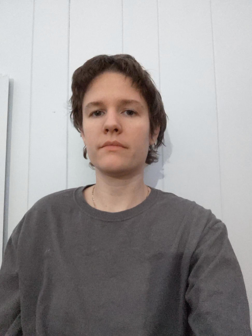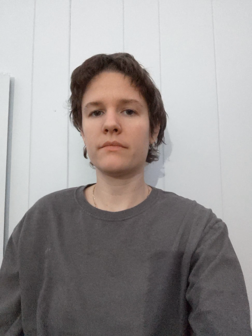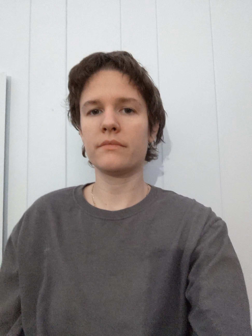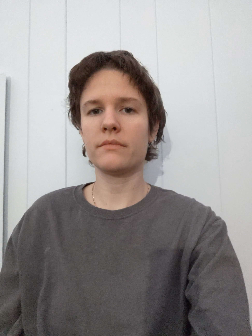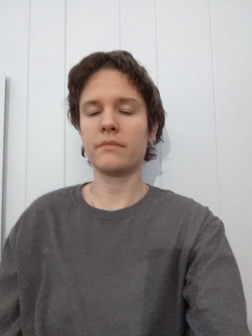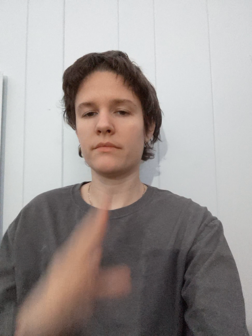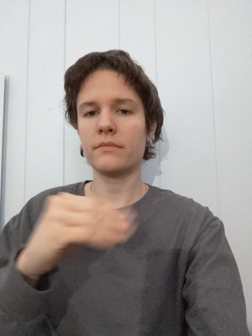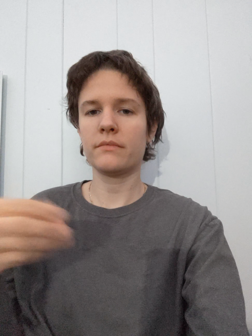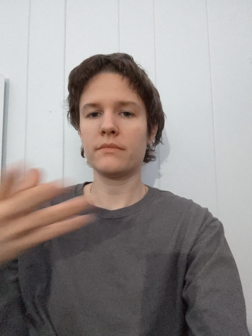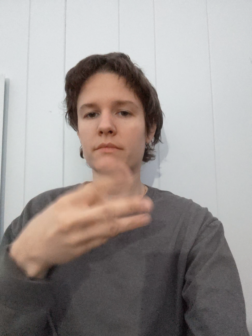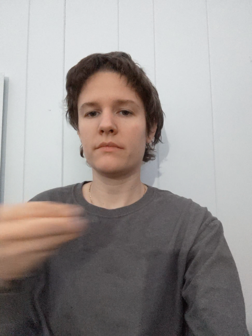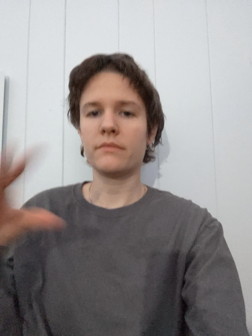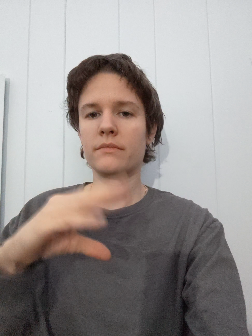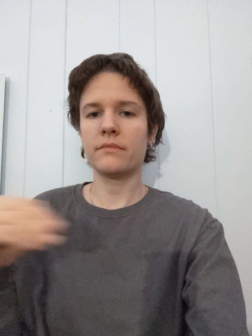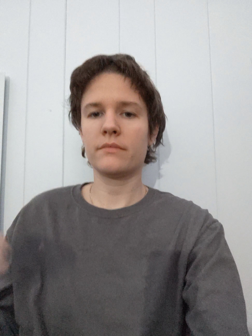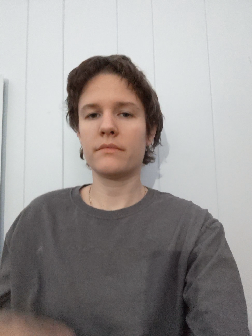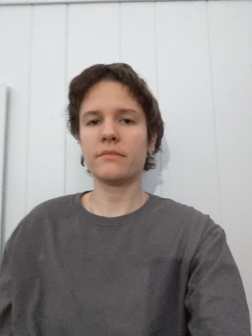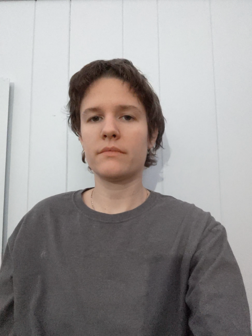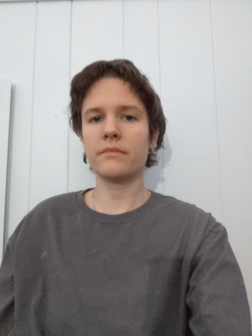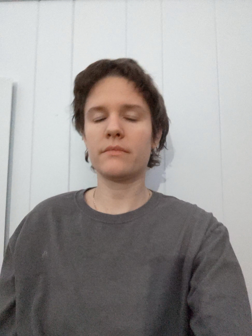story